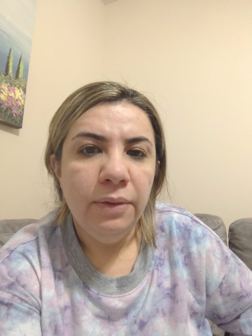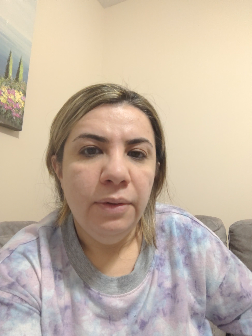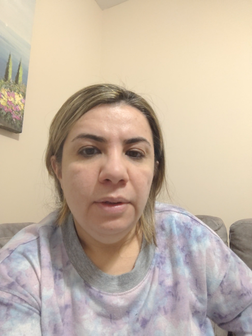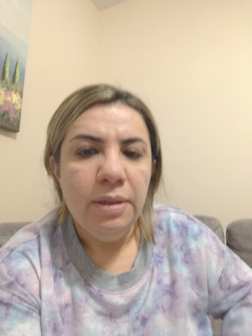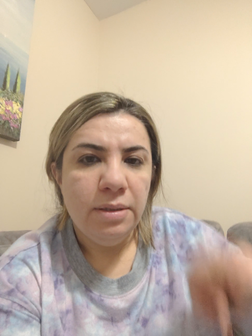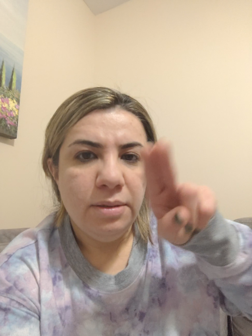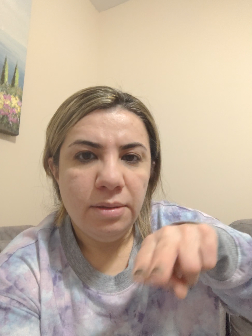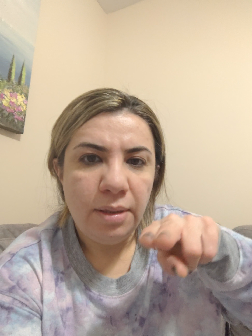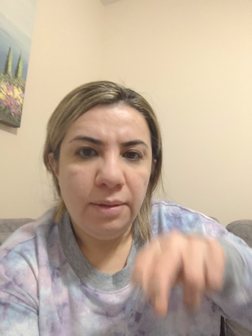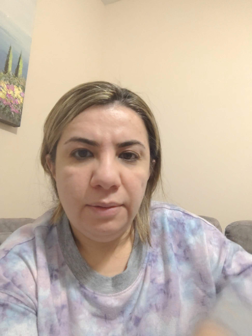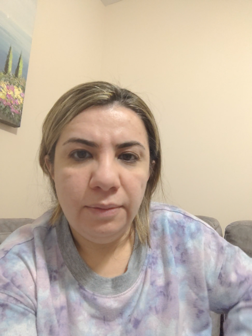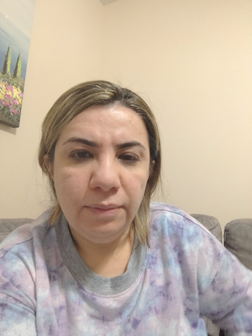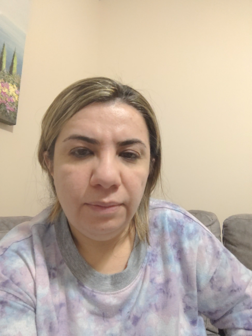chair